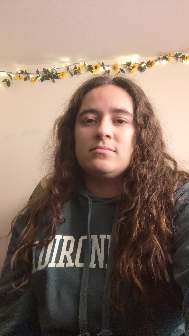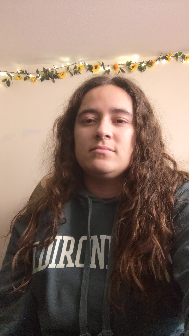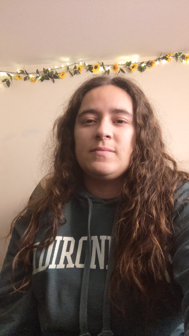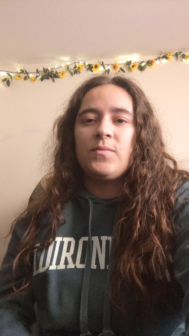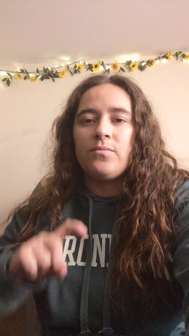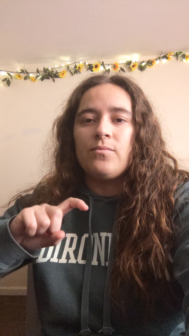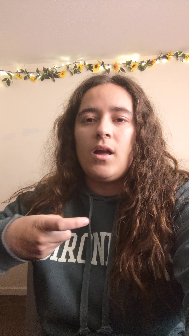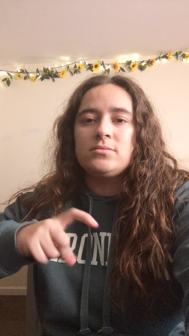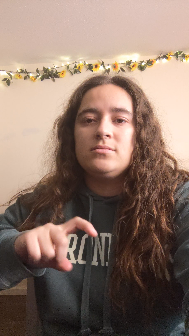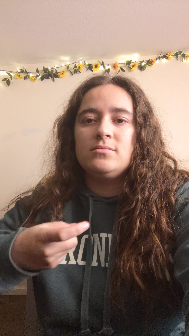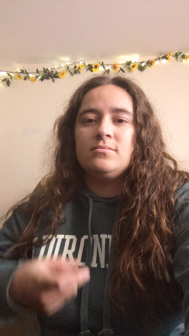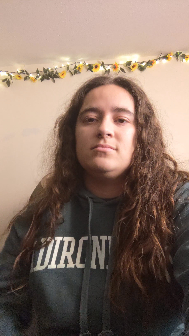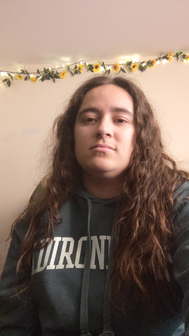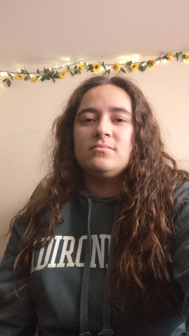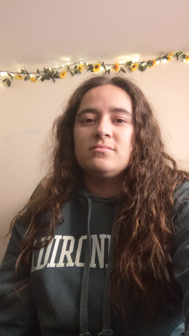friend